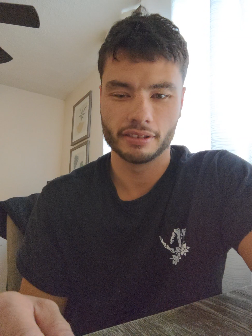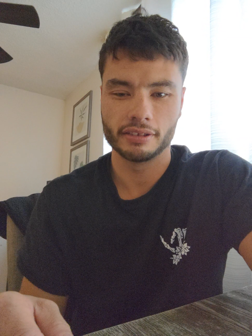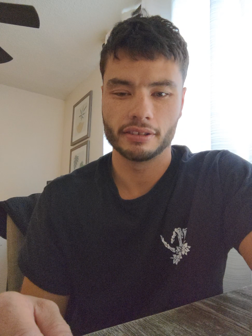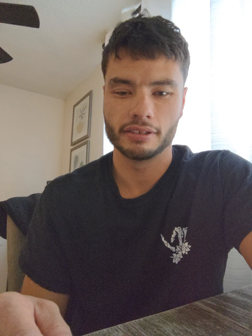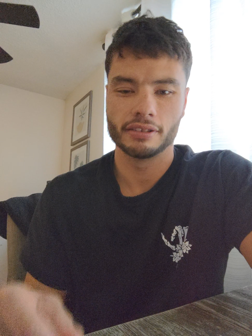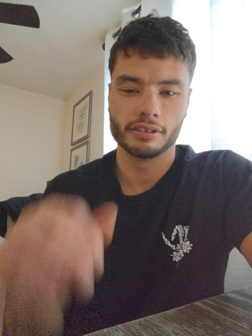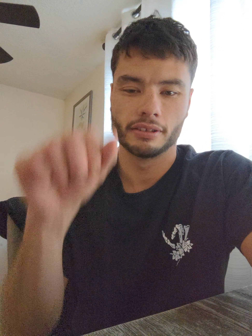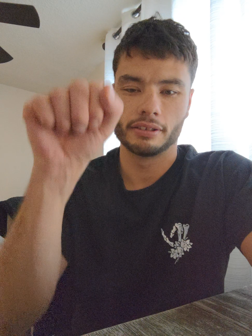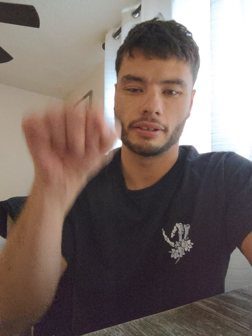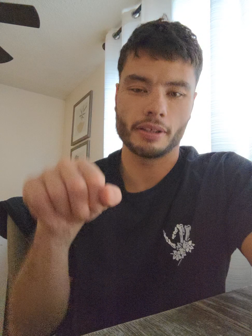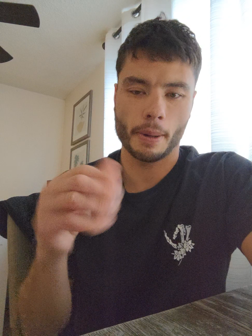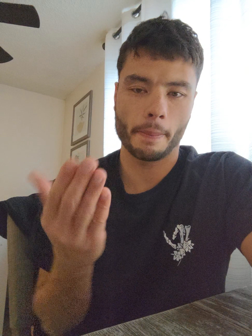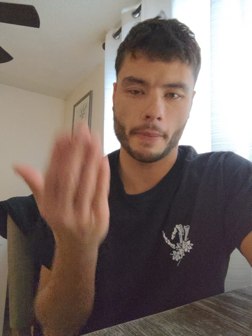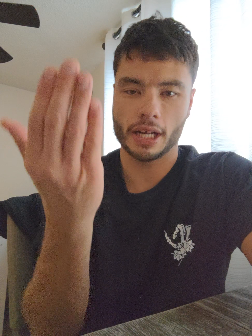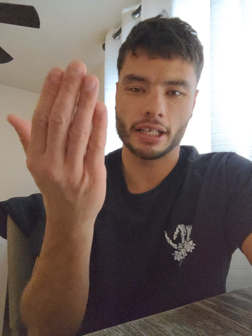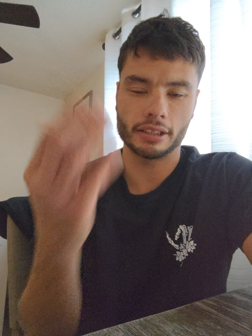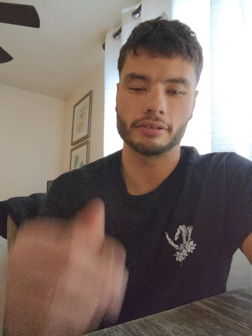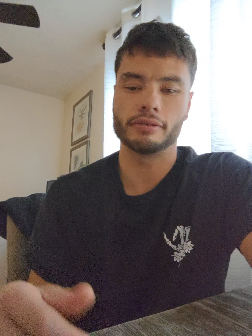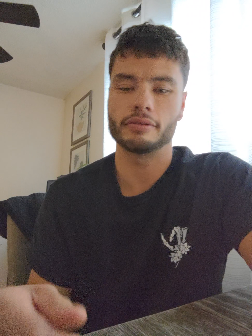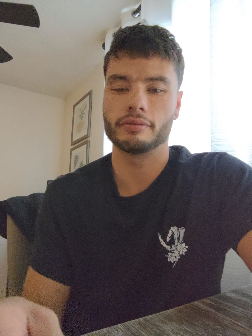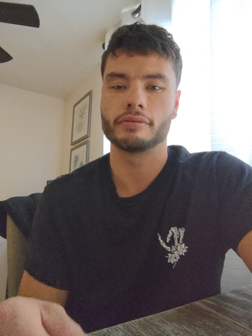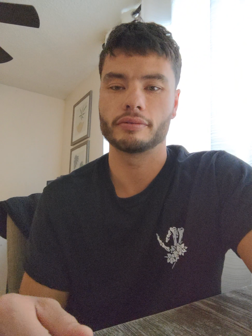mitten